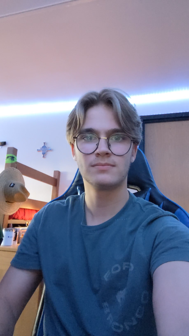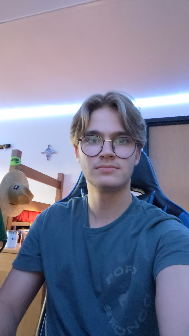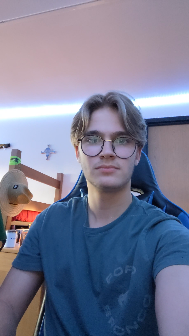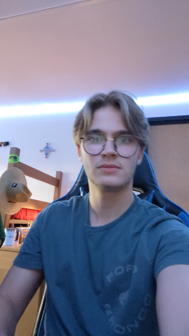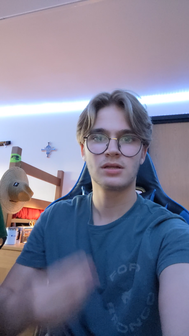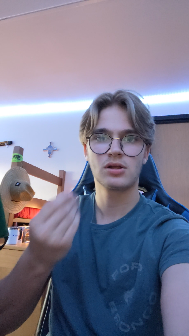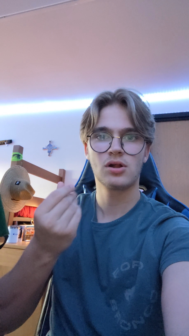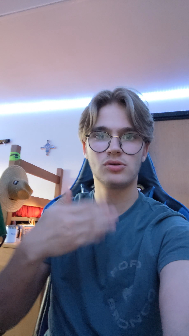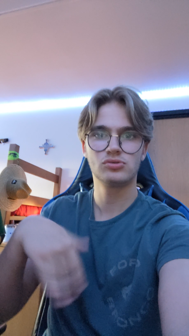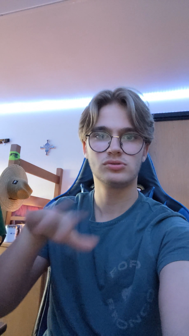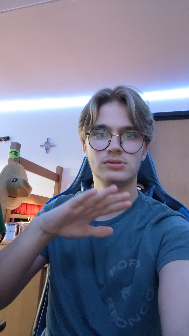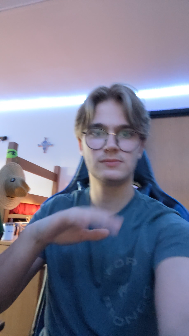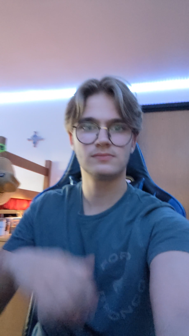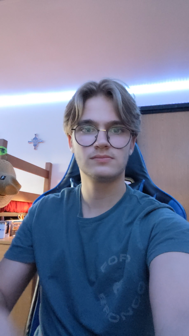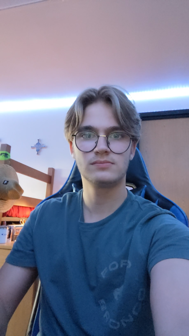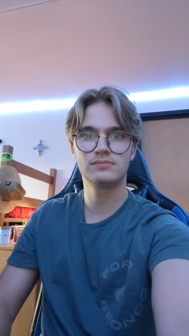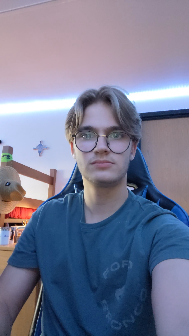garden